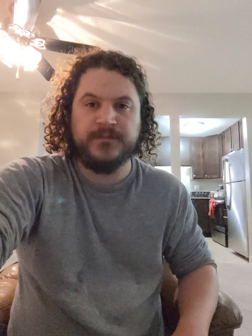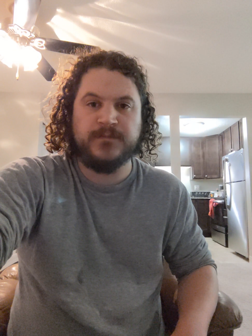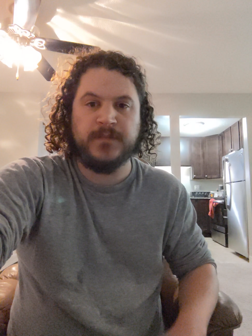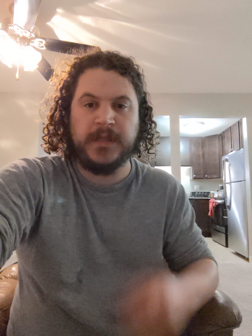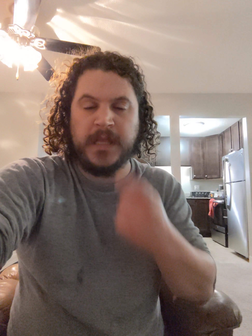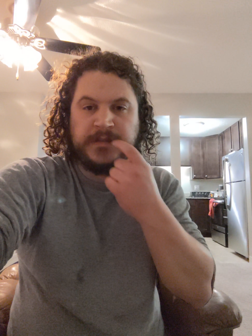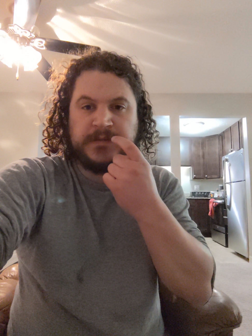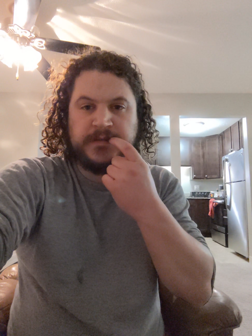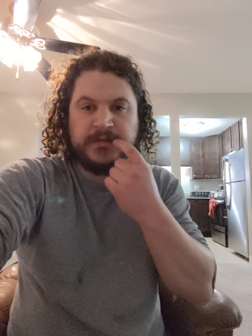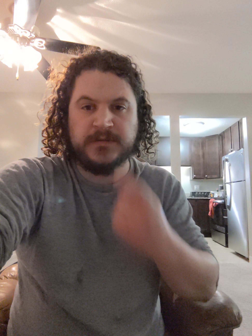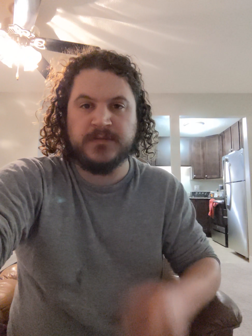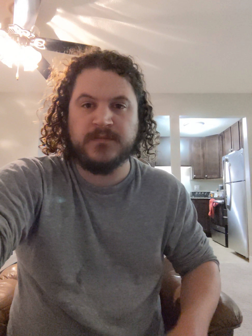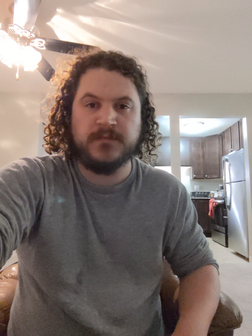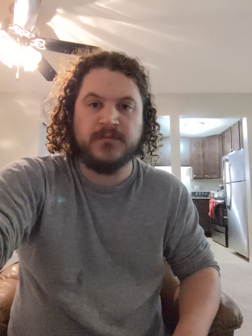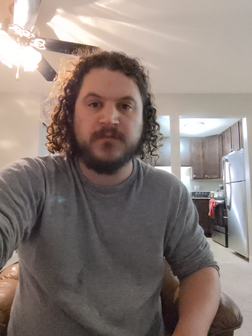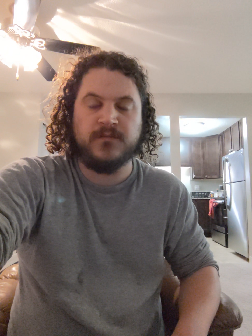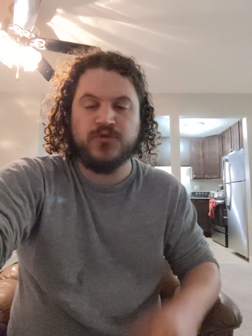window